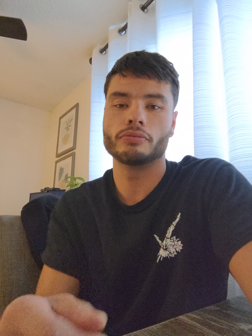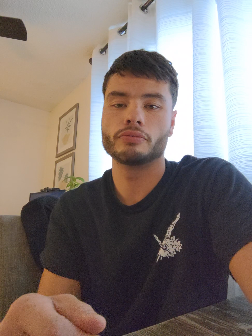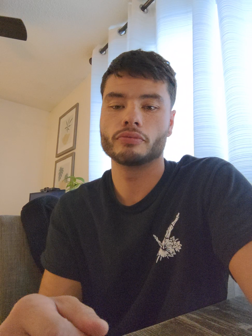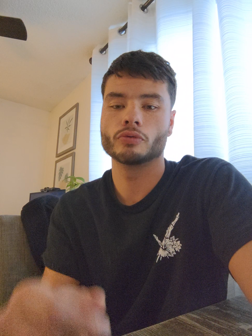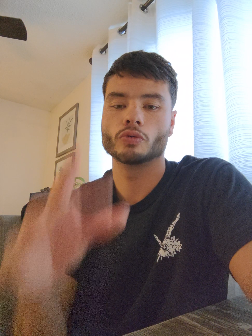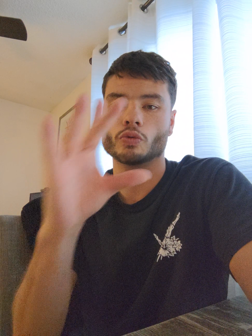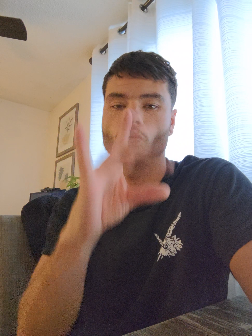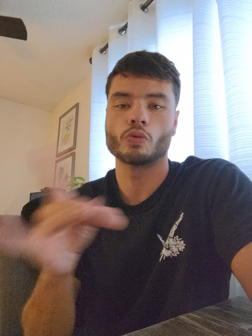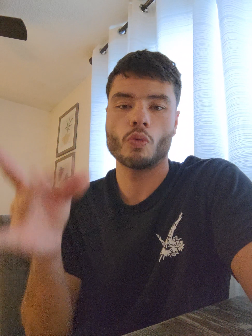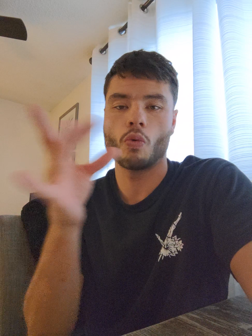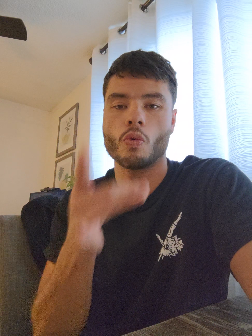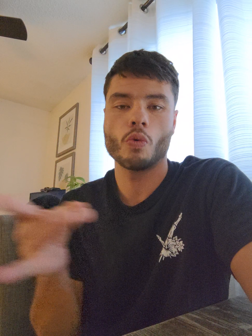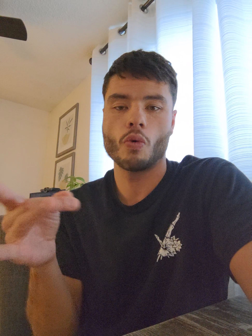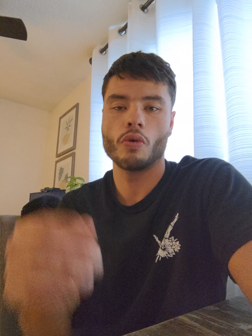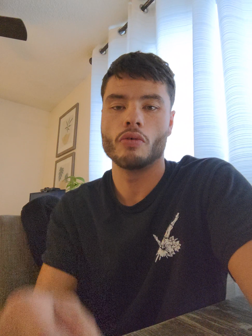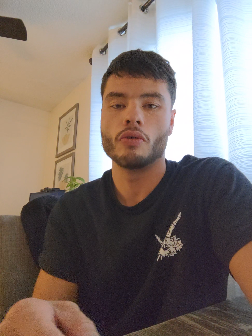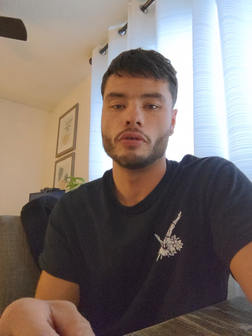story